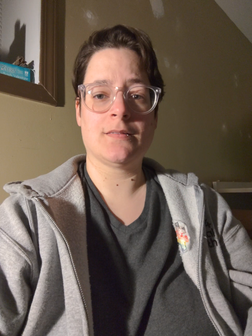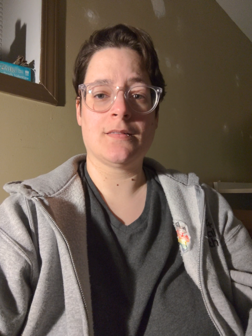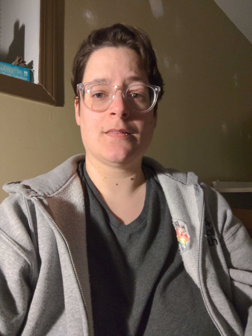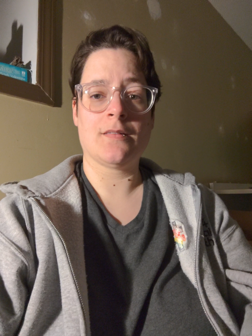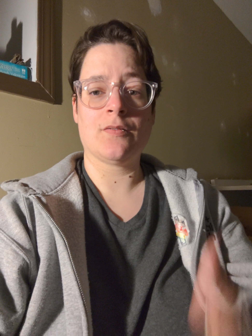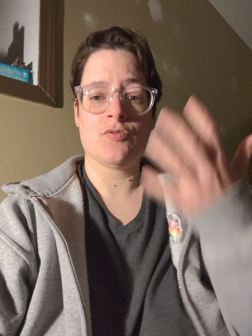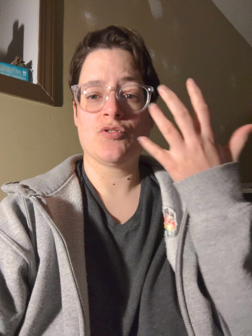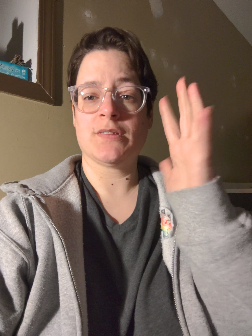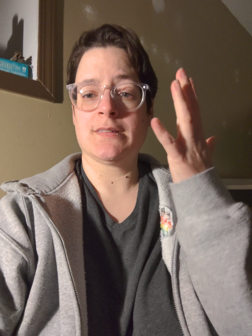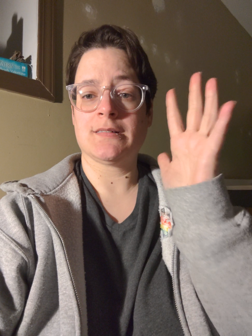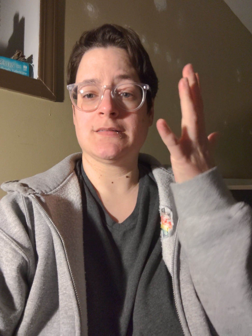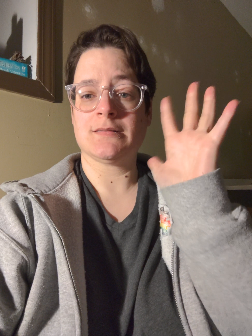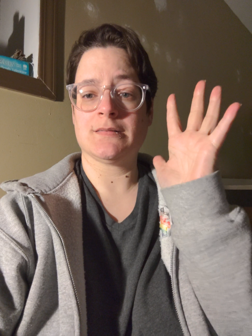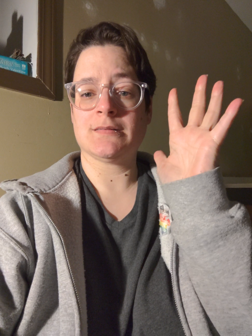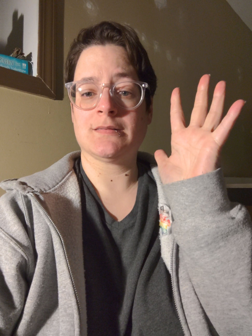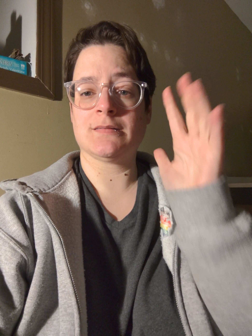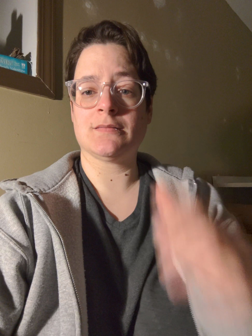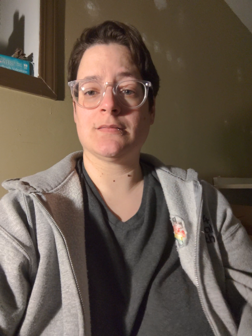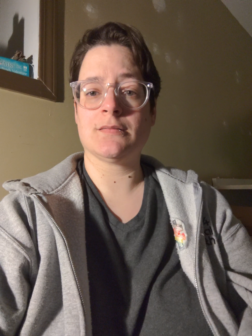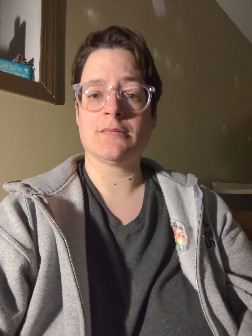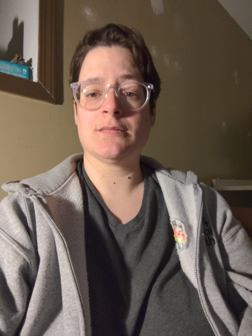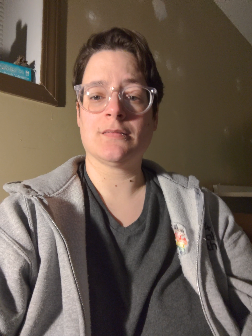tree